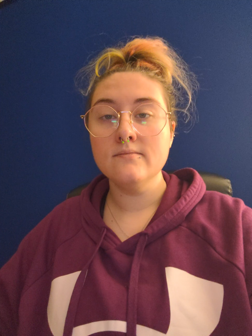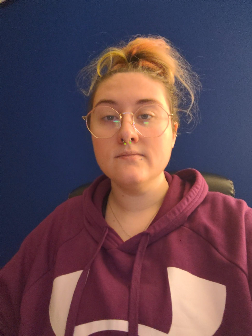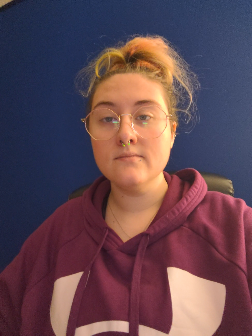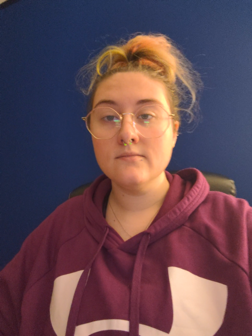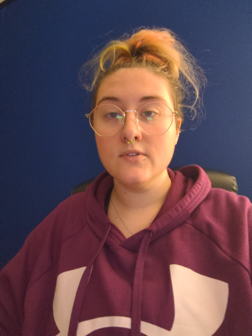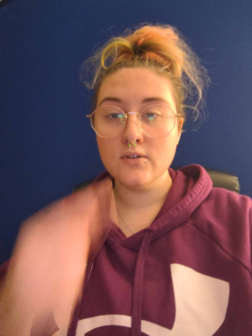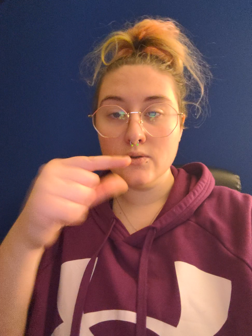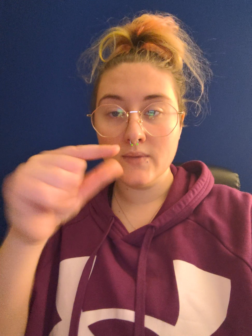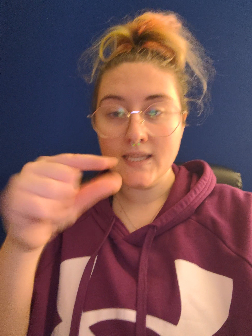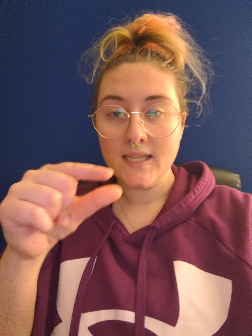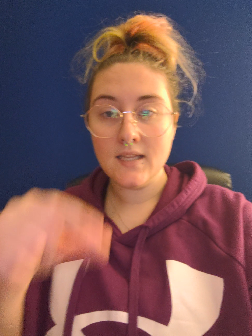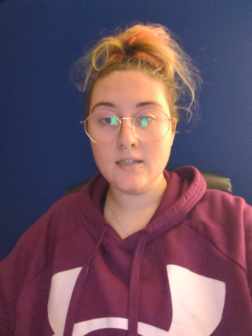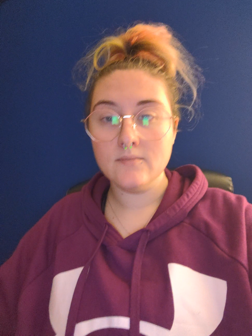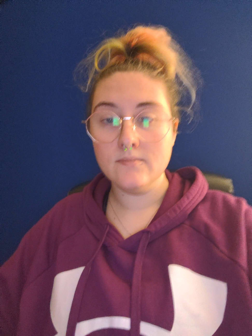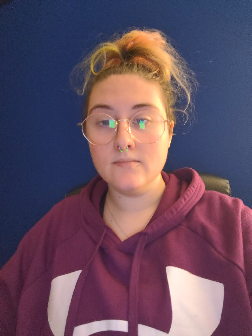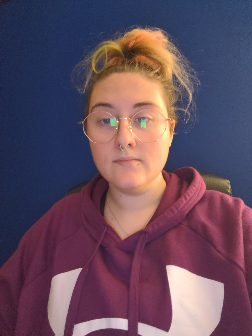green